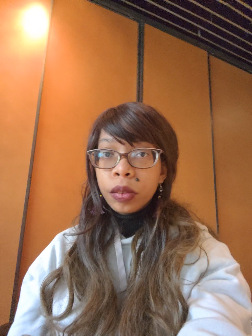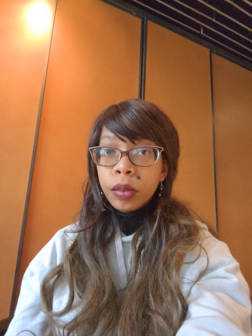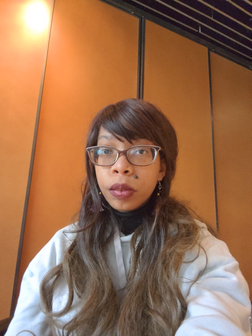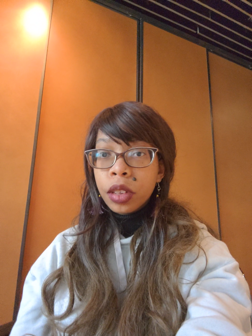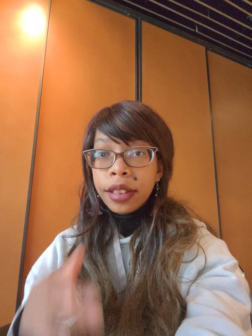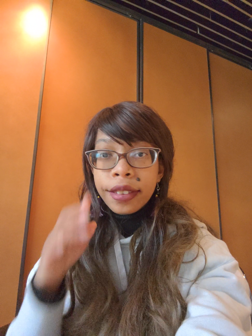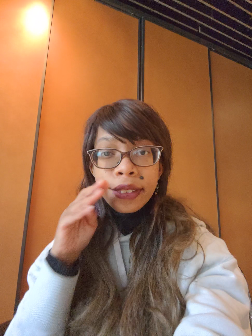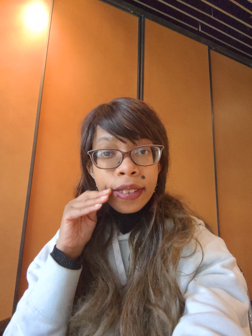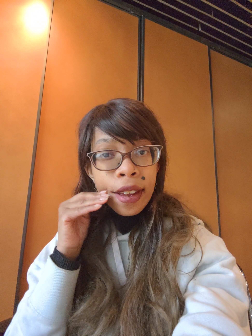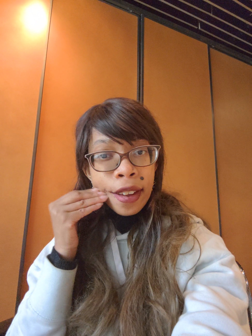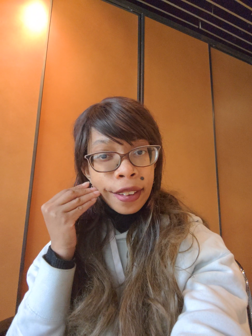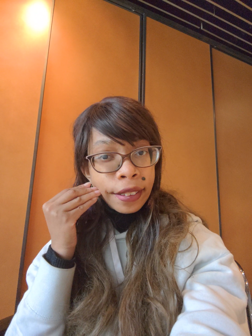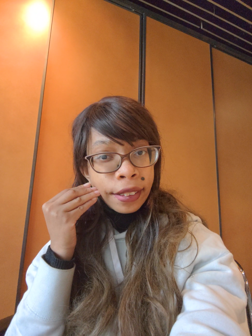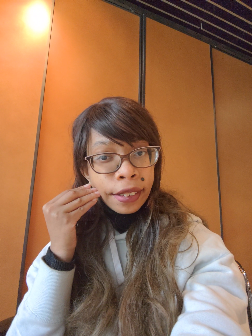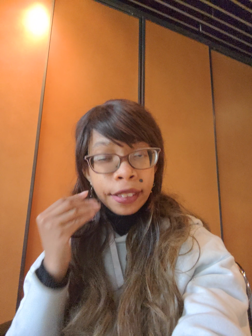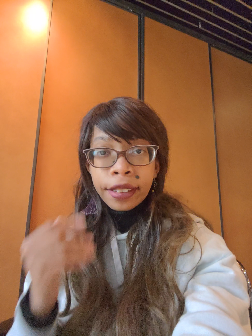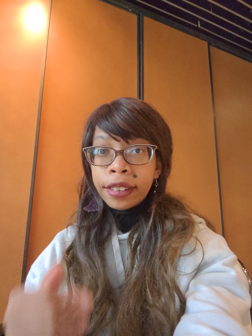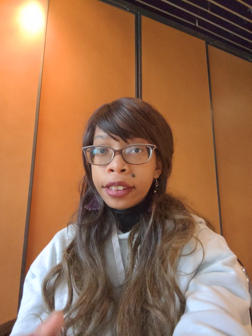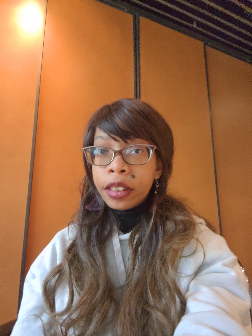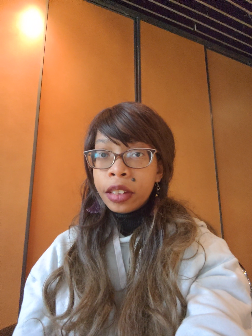smile